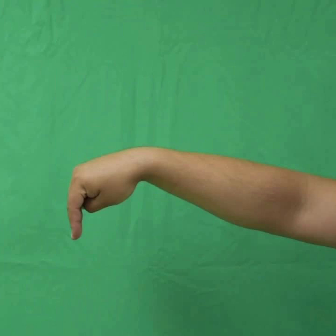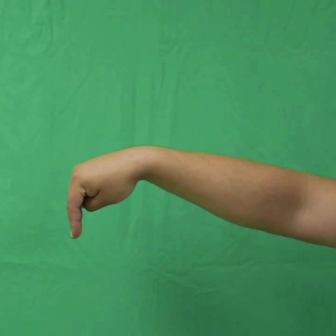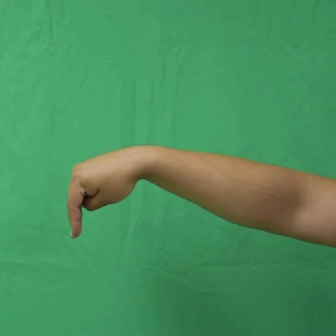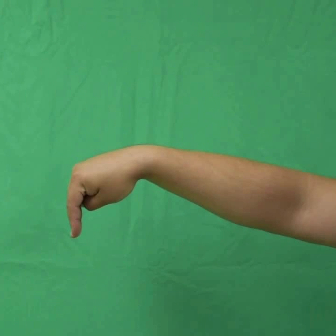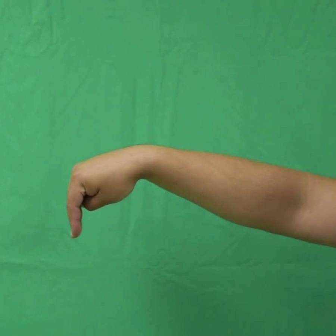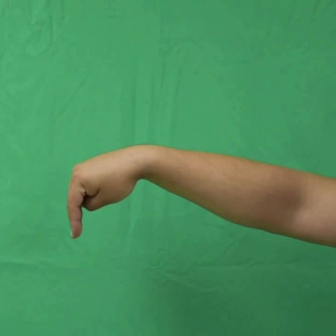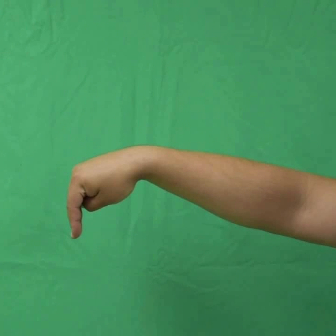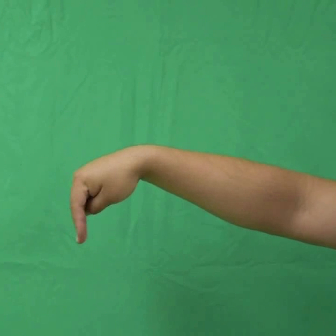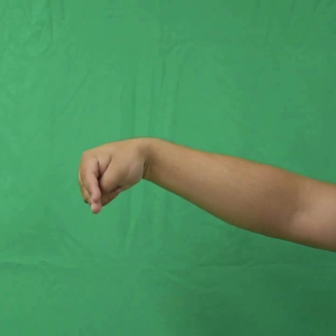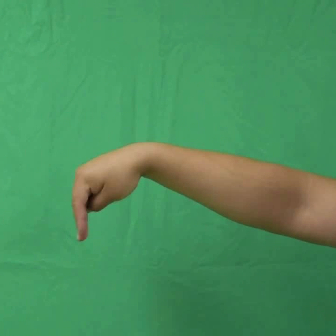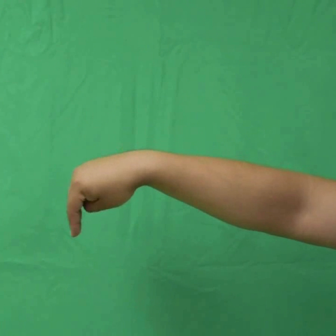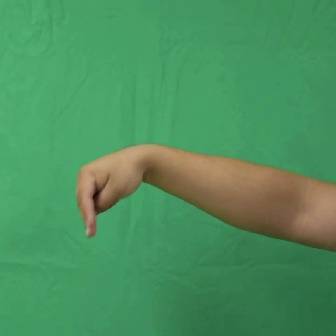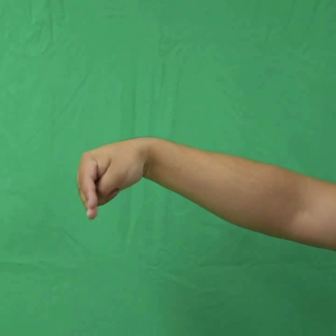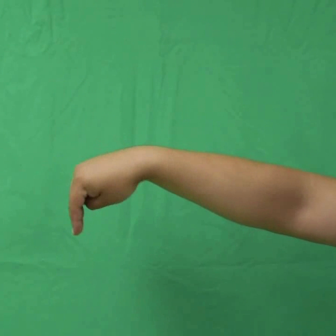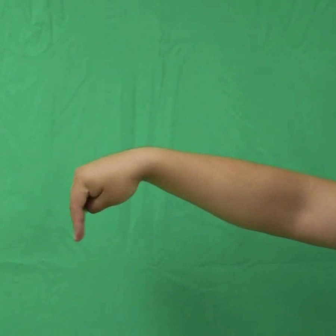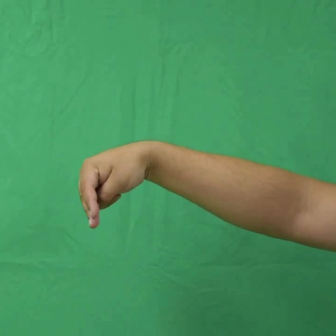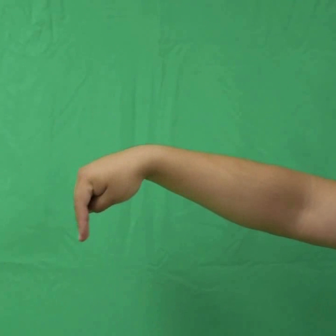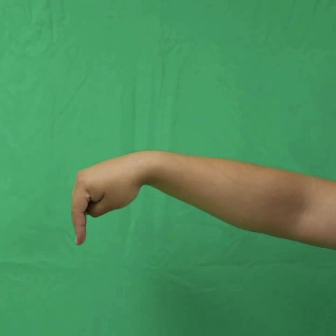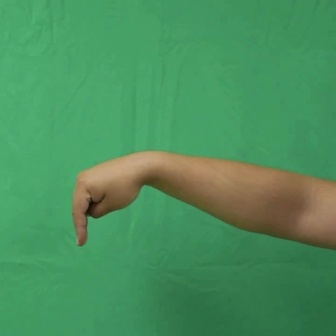Ñ